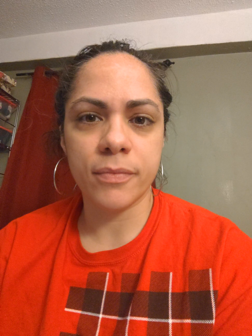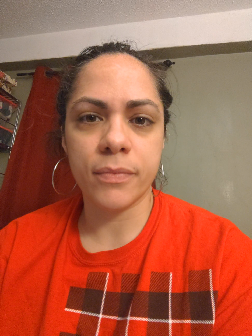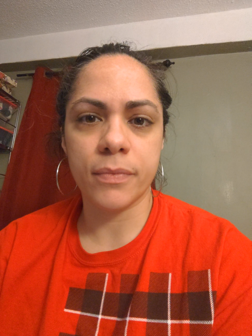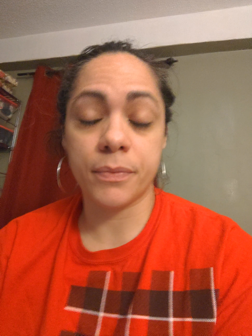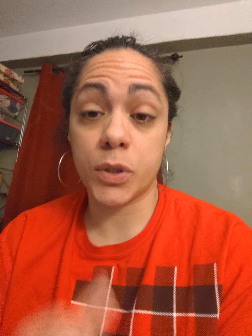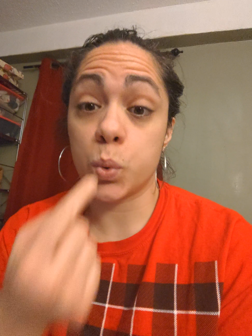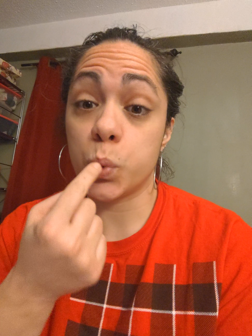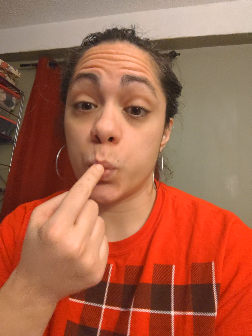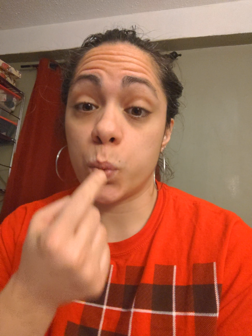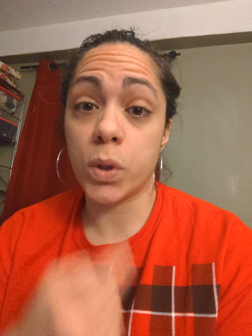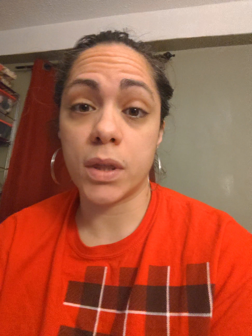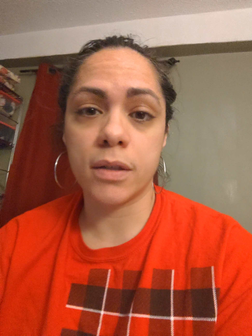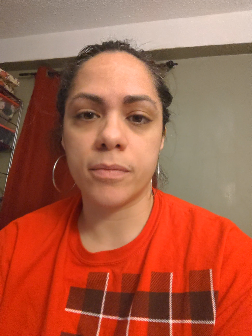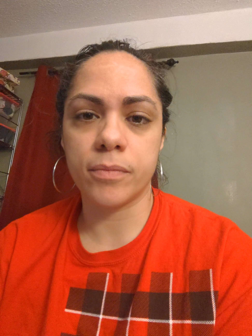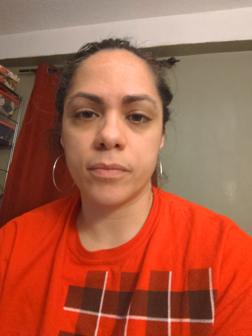tooth